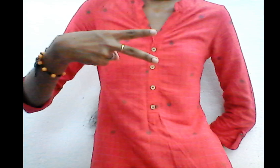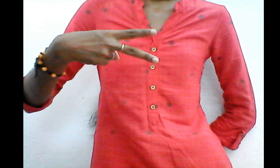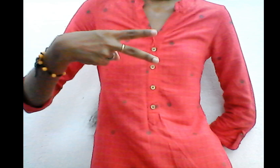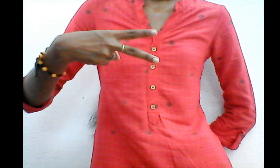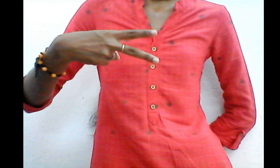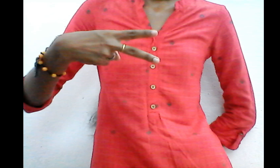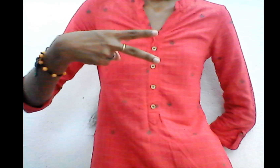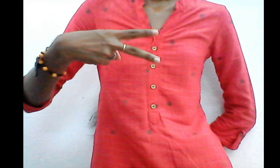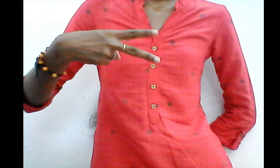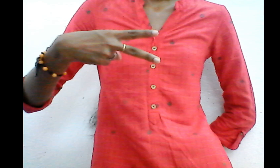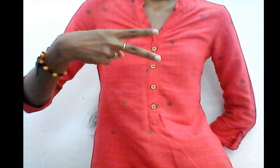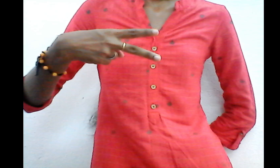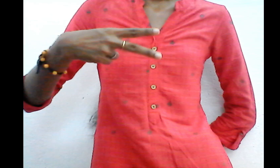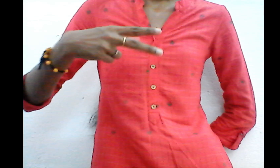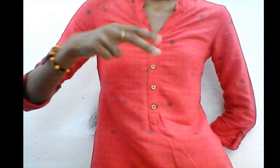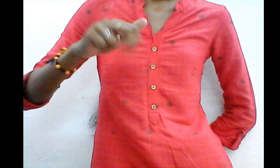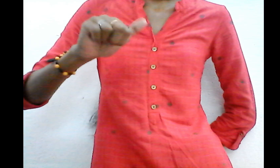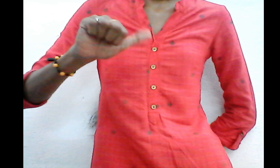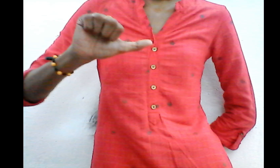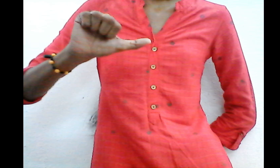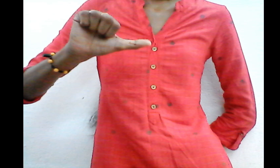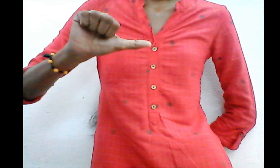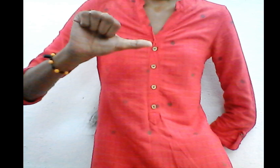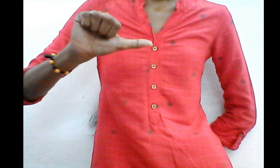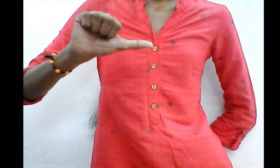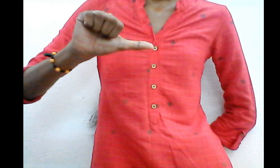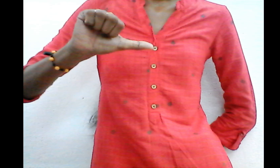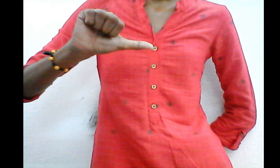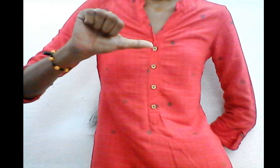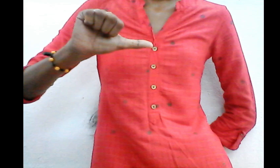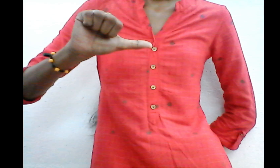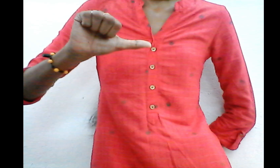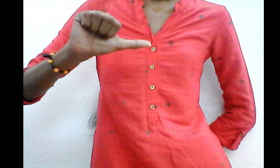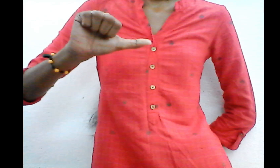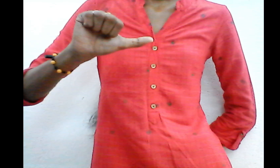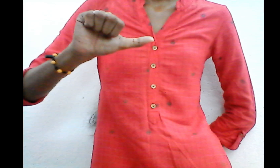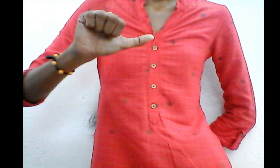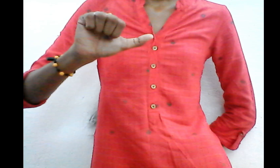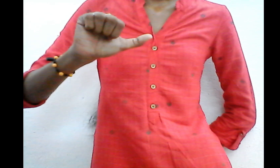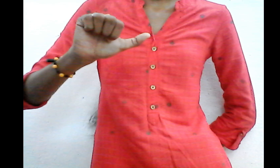ഐ